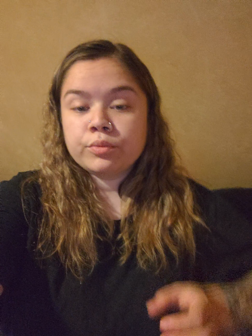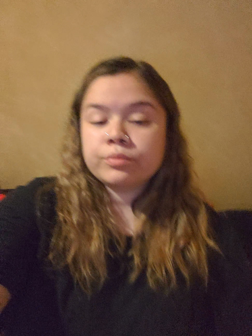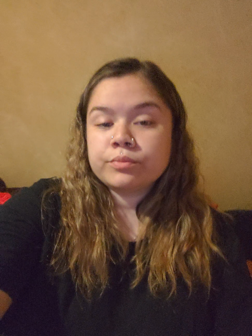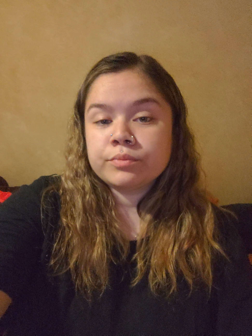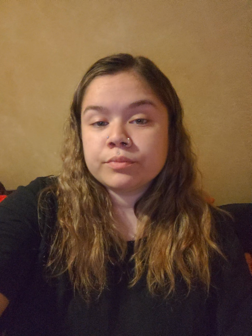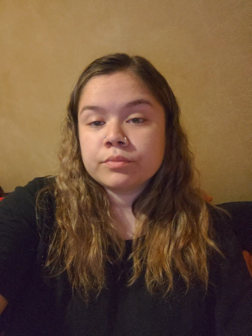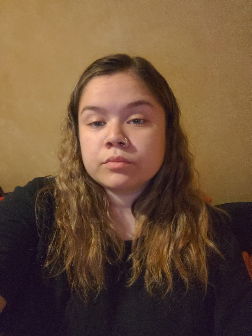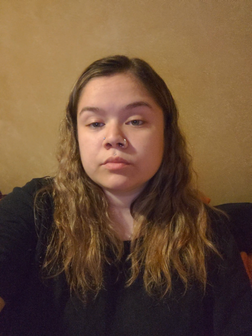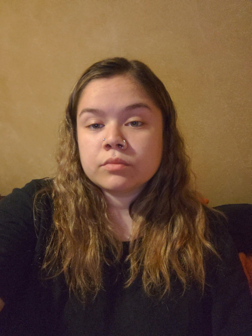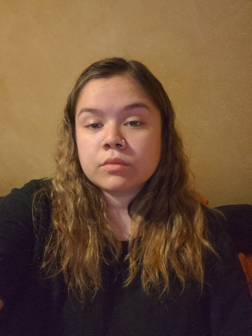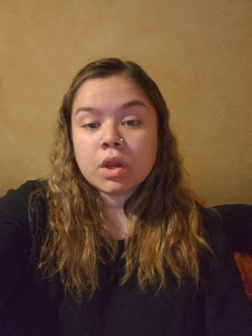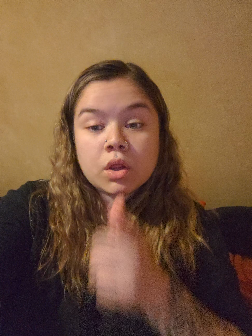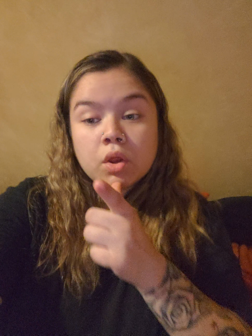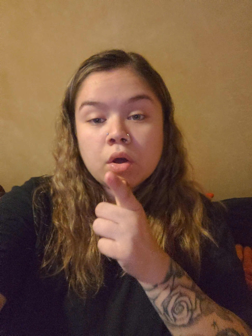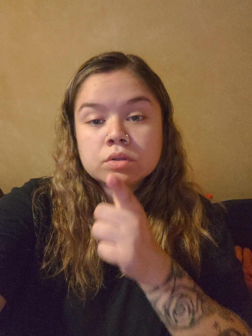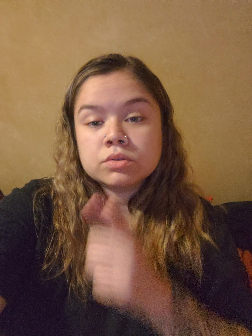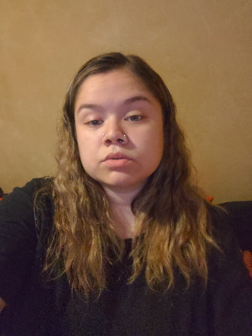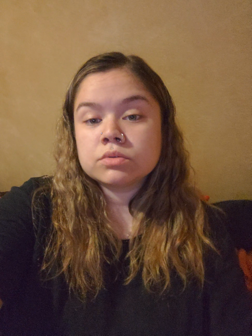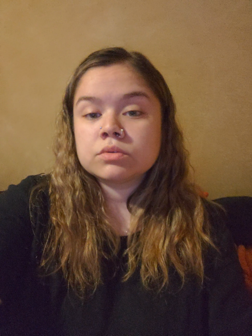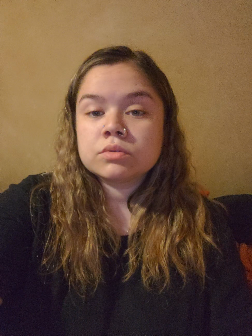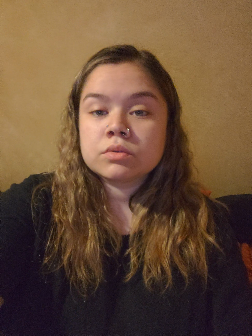lunch